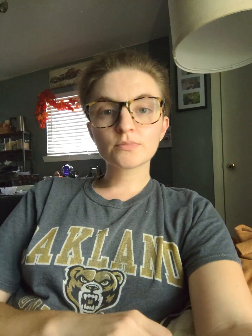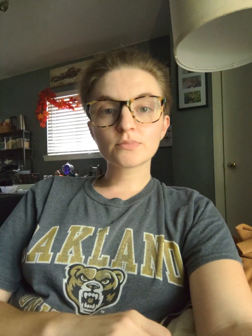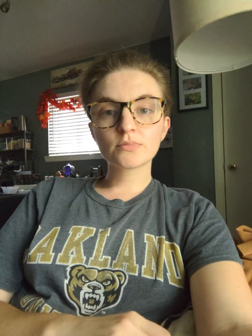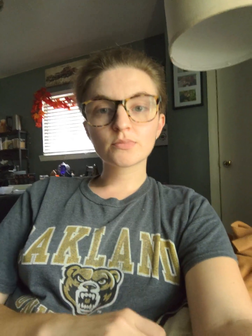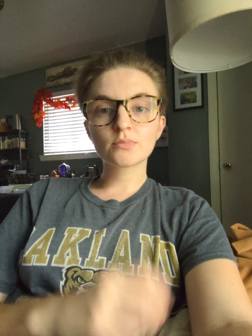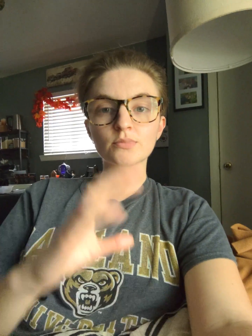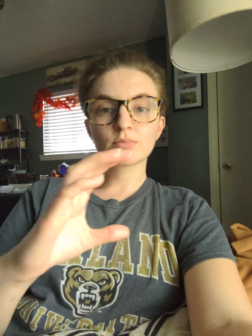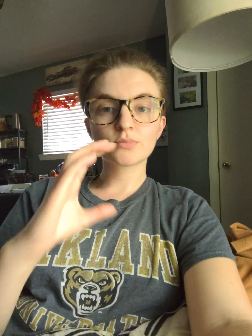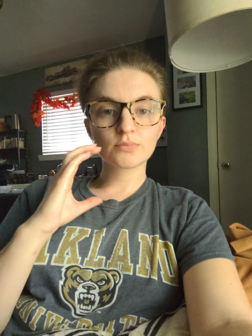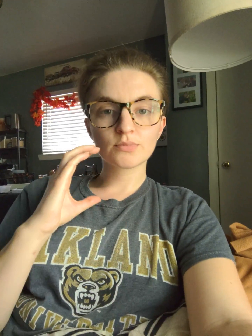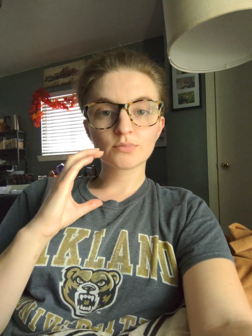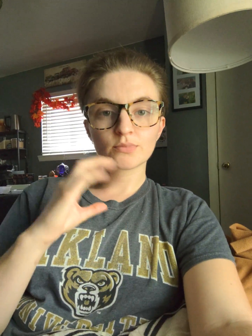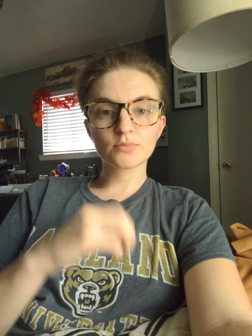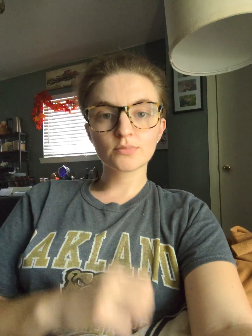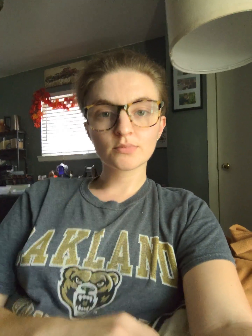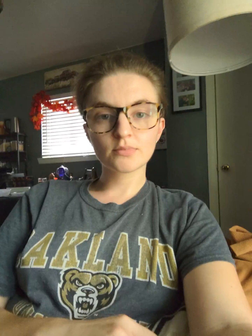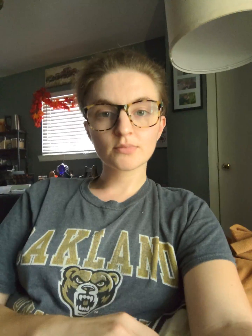bus